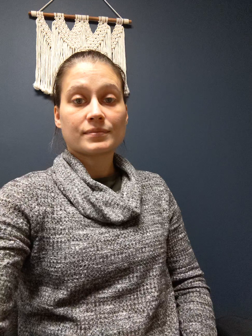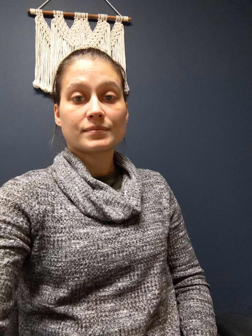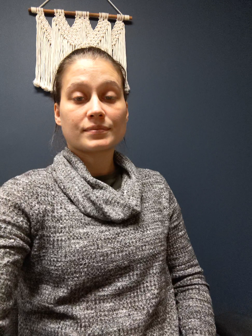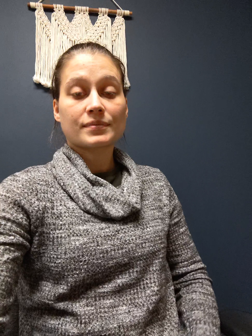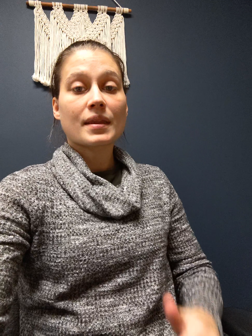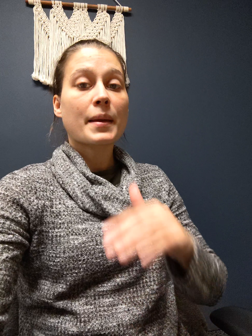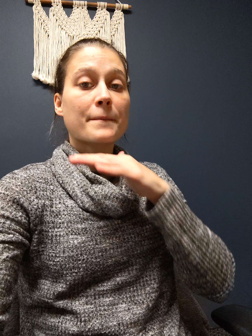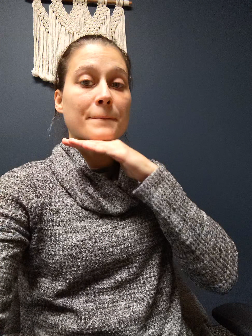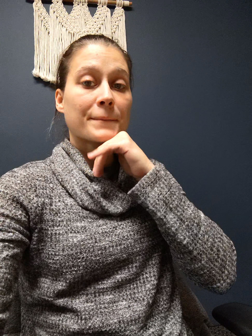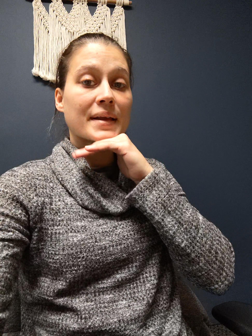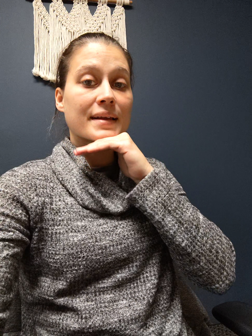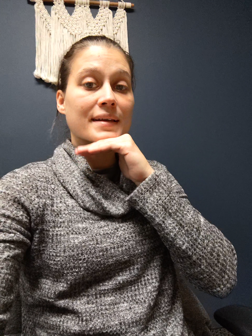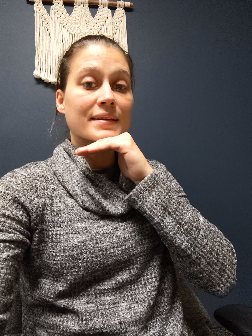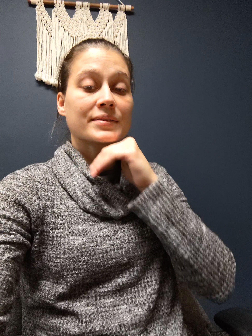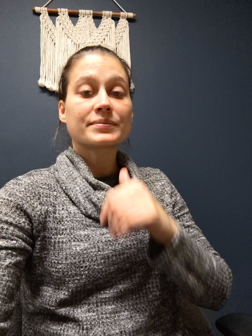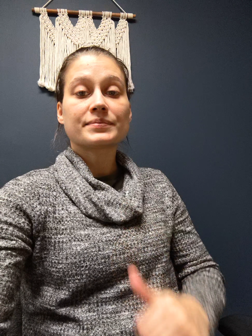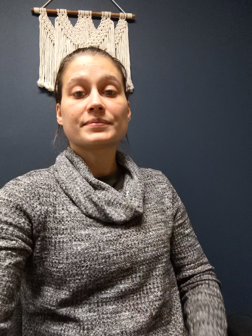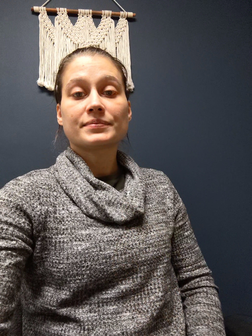pig